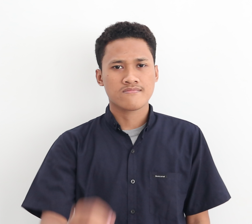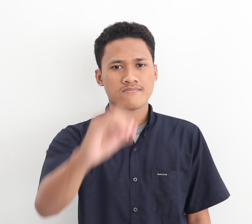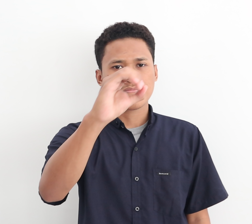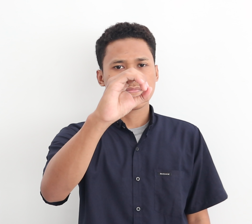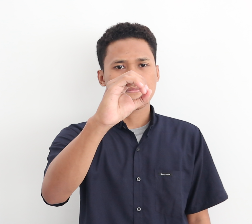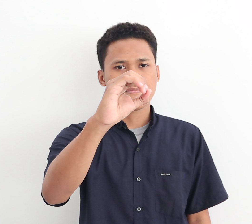O